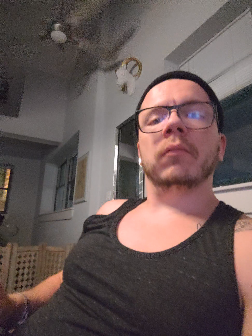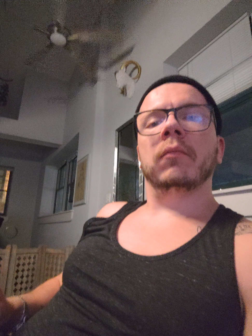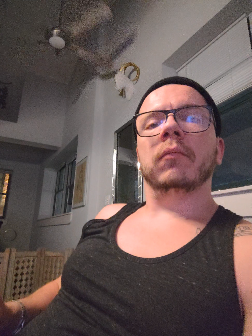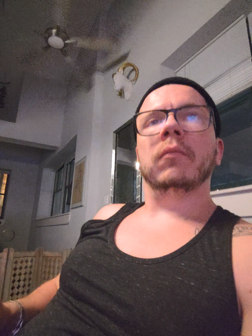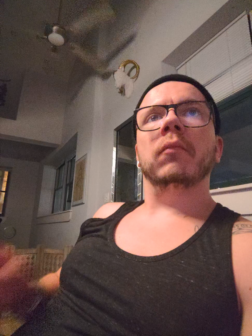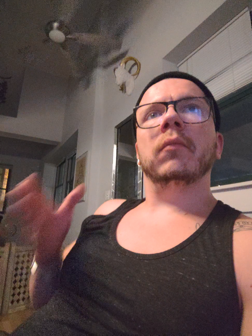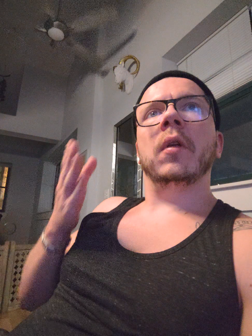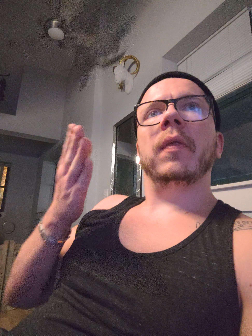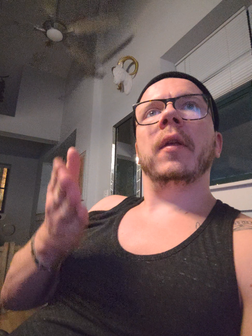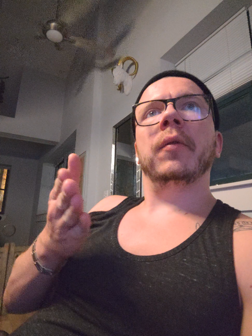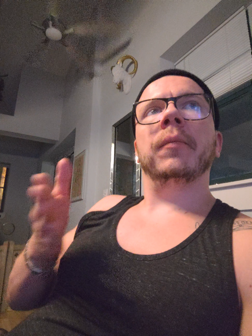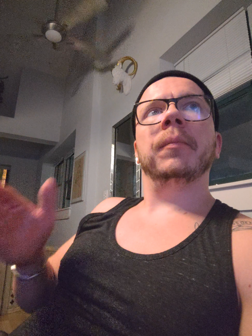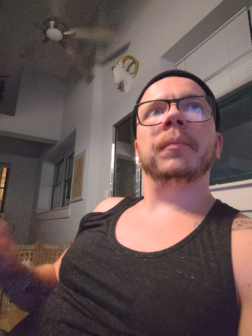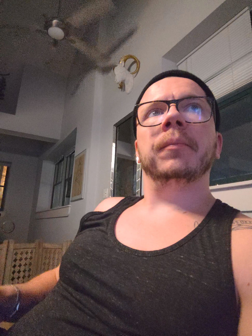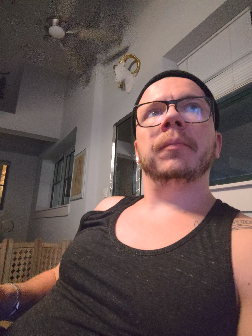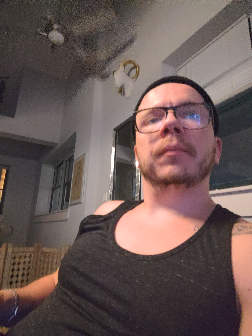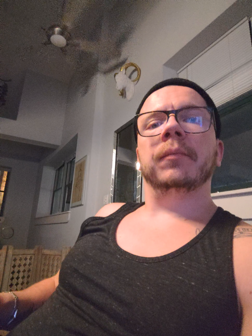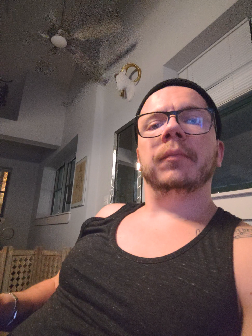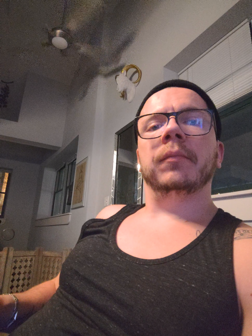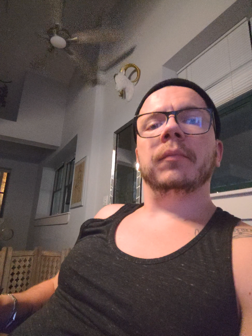there